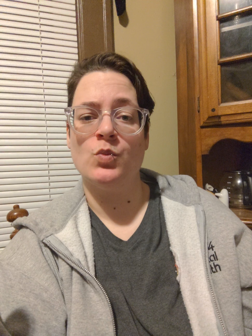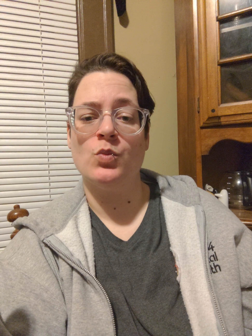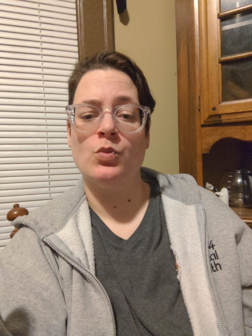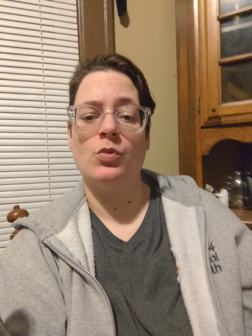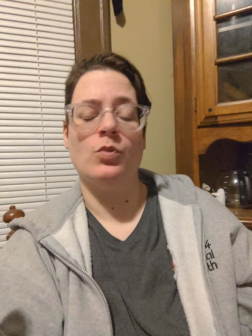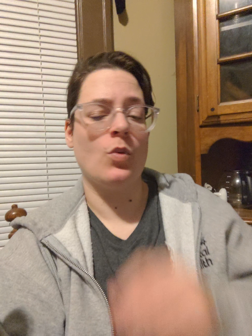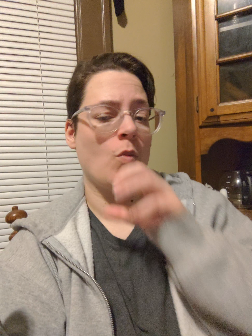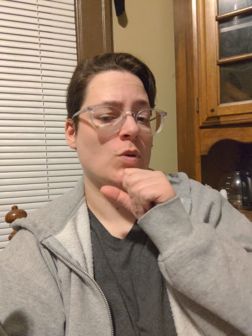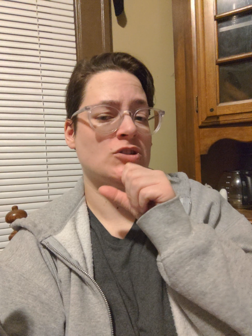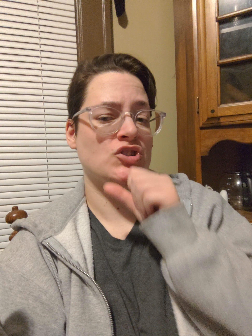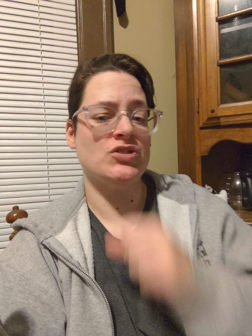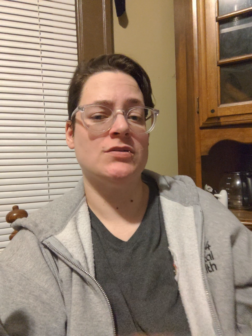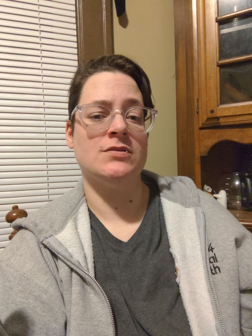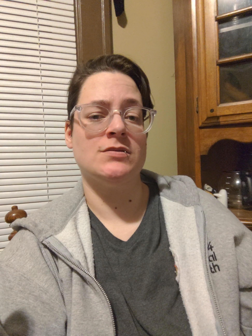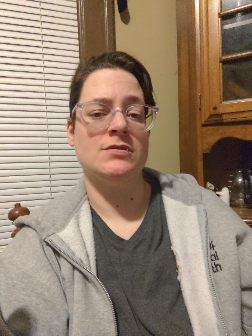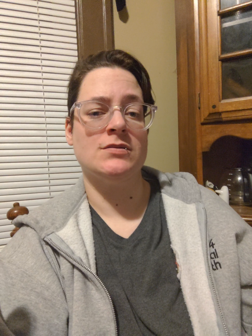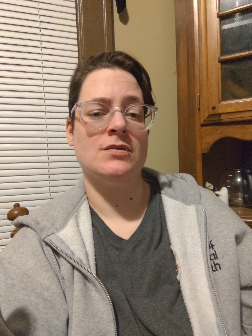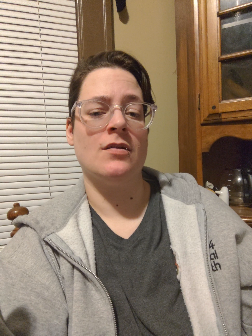orange